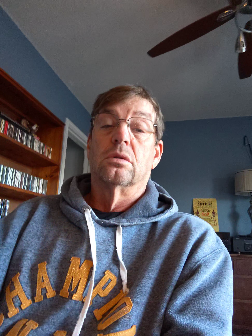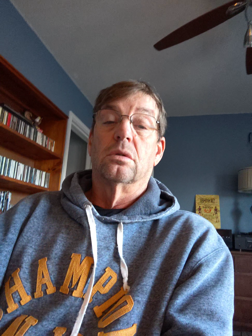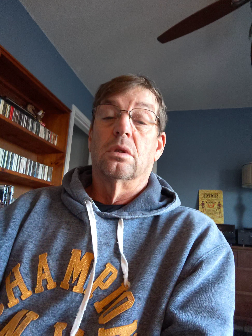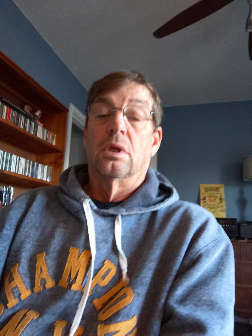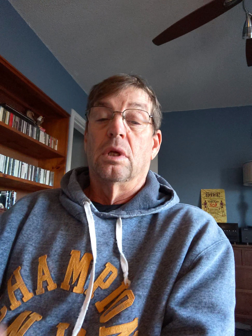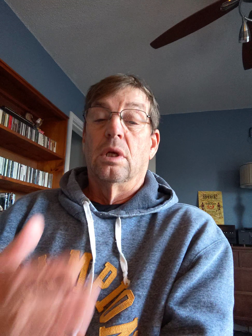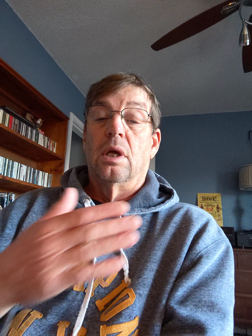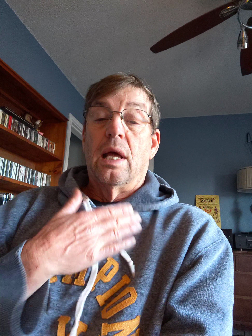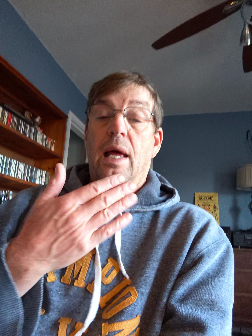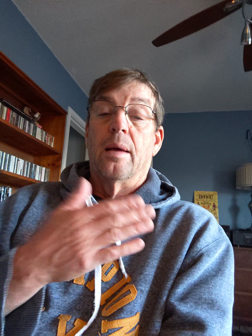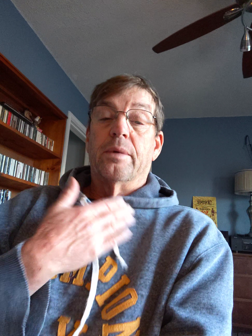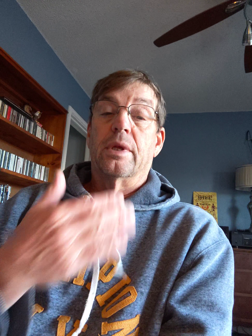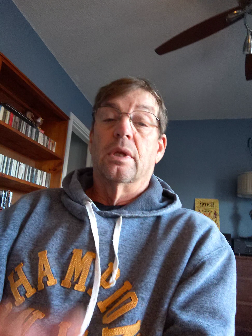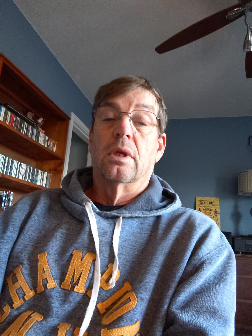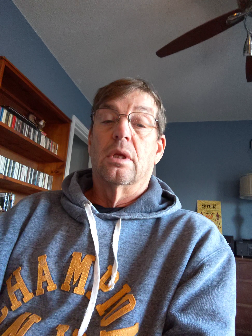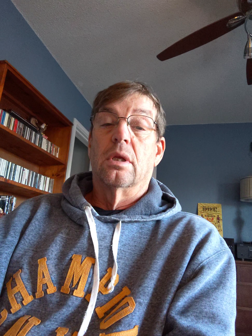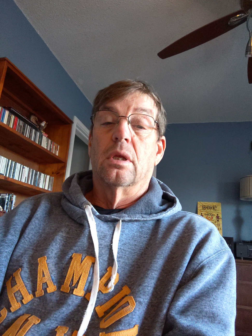happy